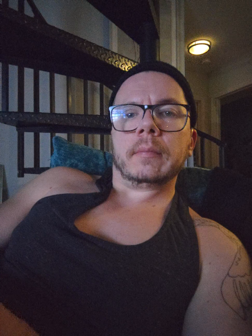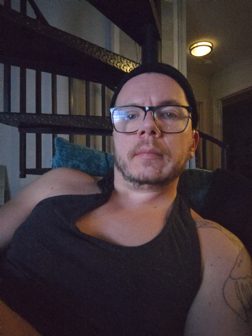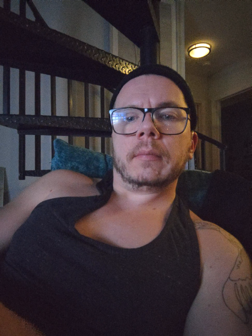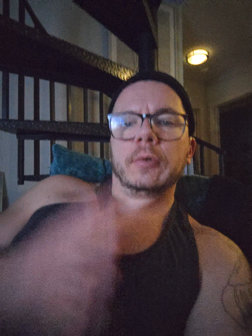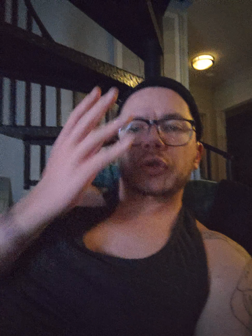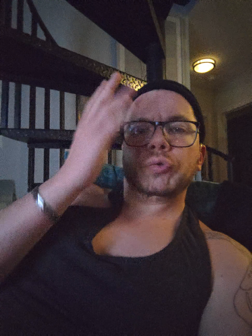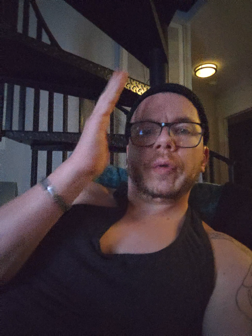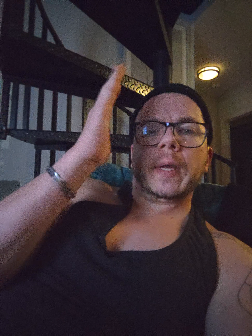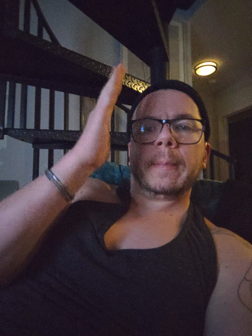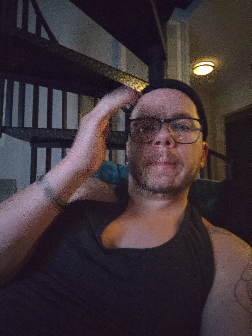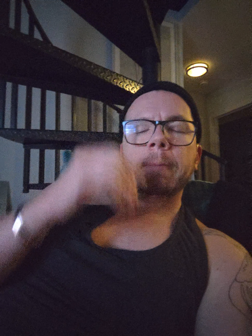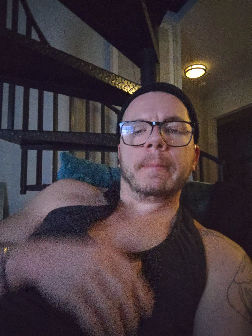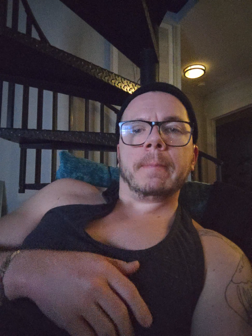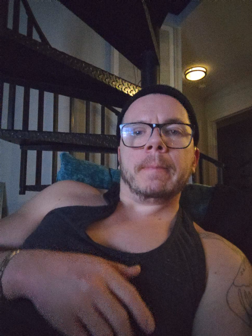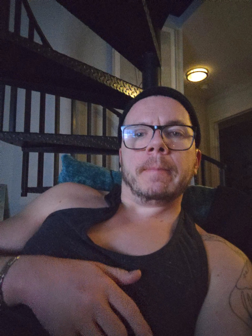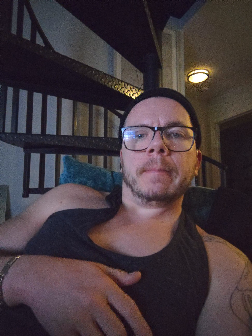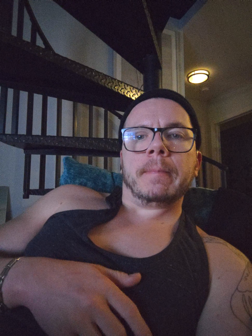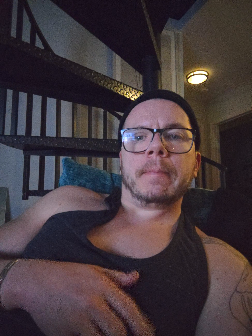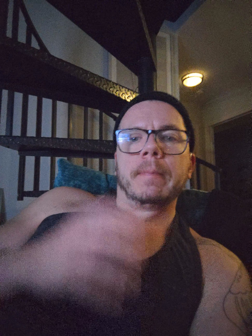tree